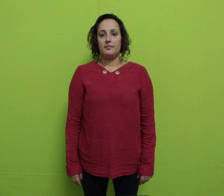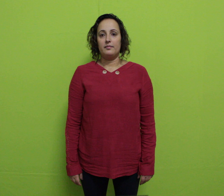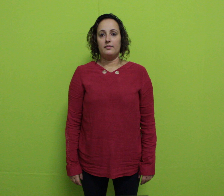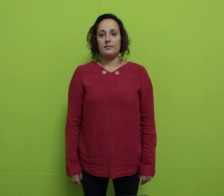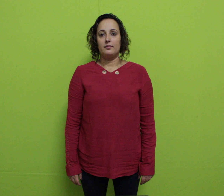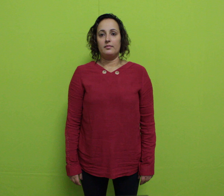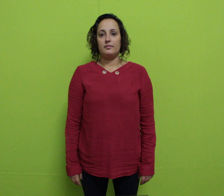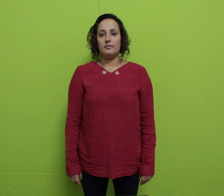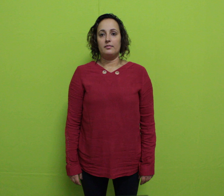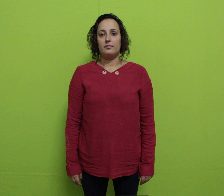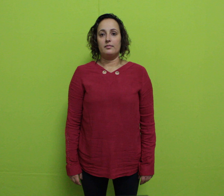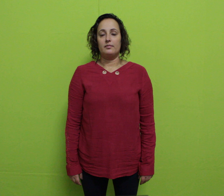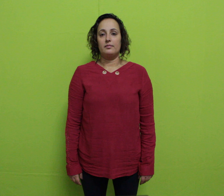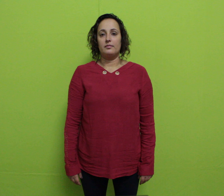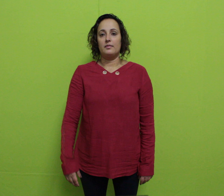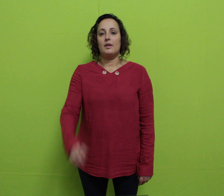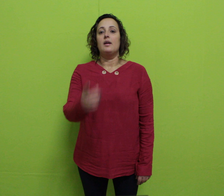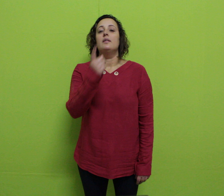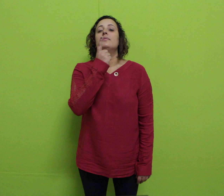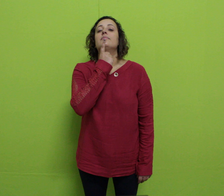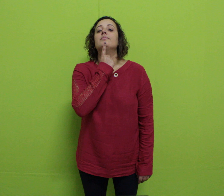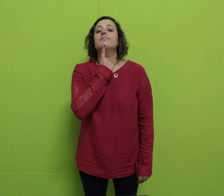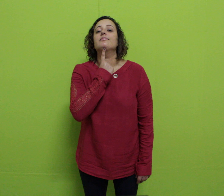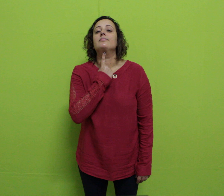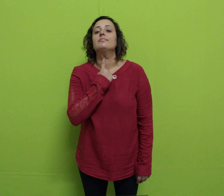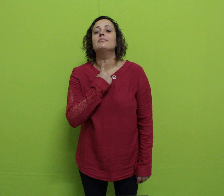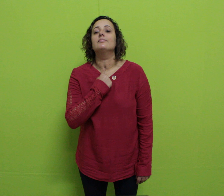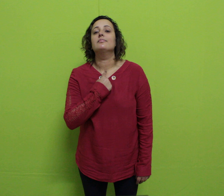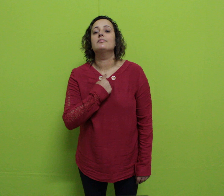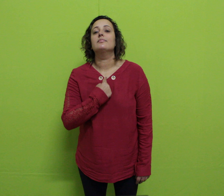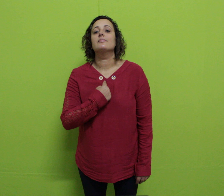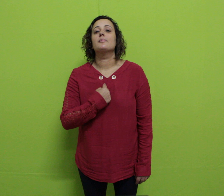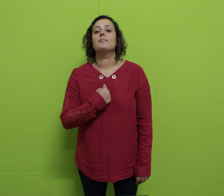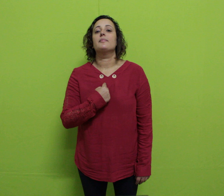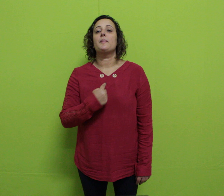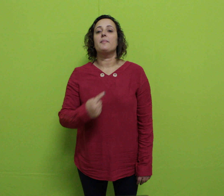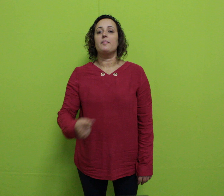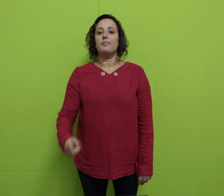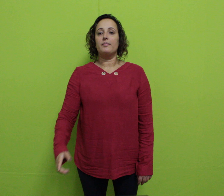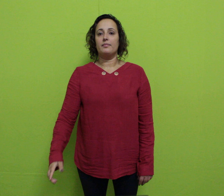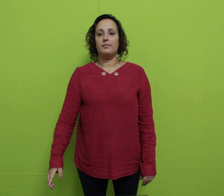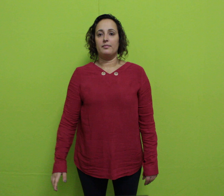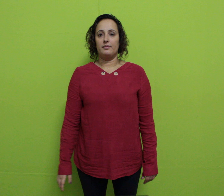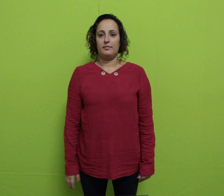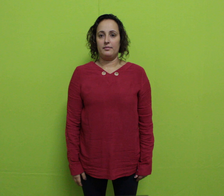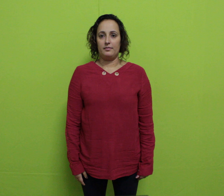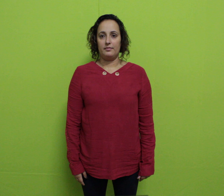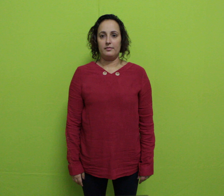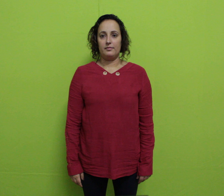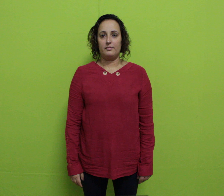vontade